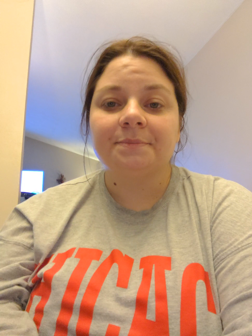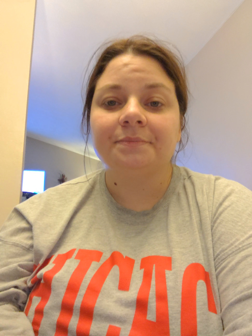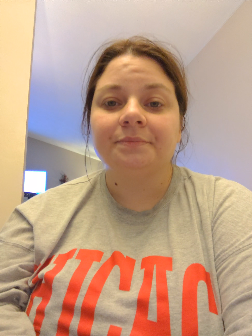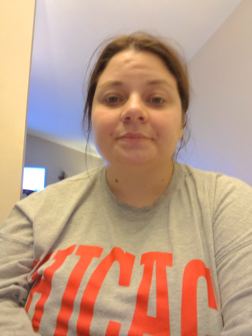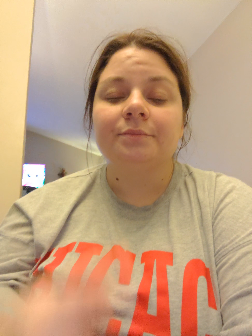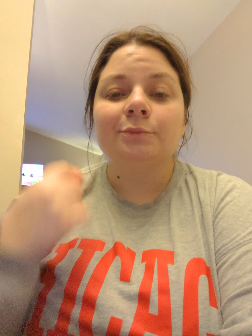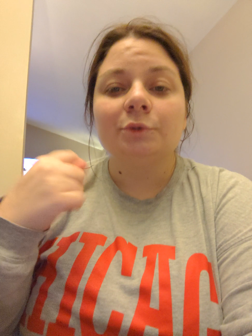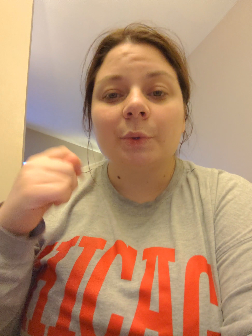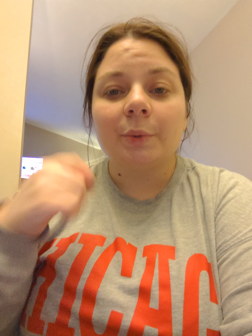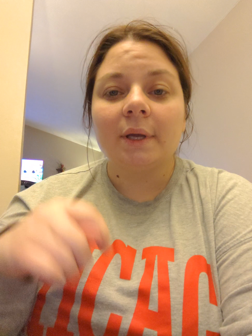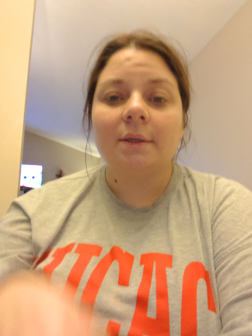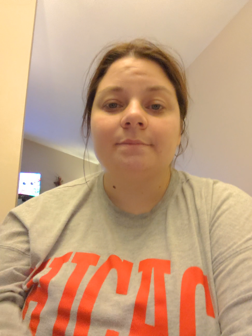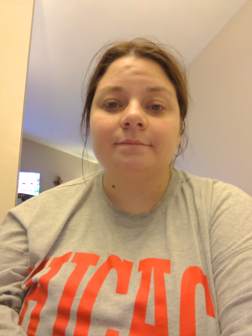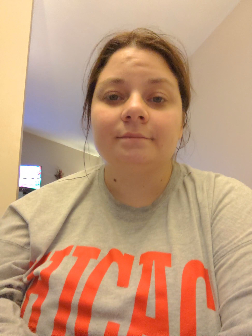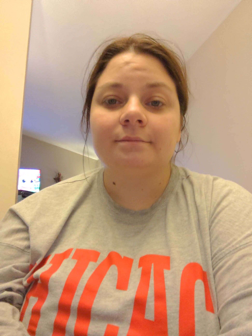toy